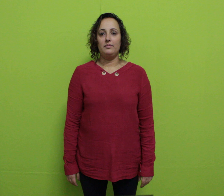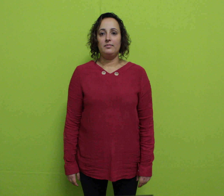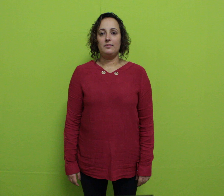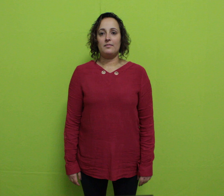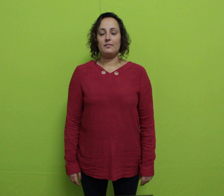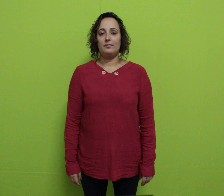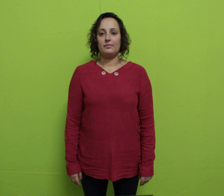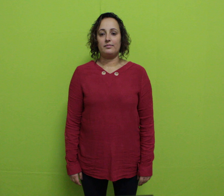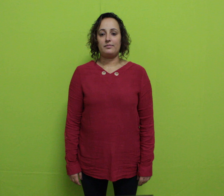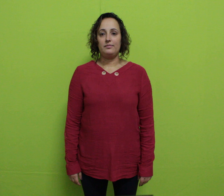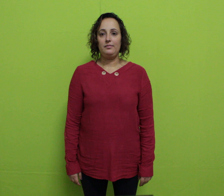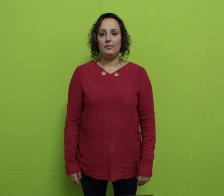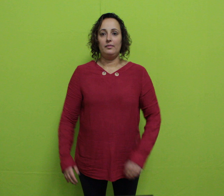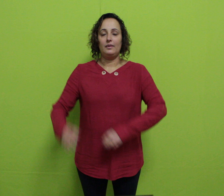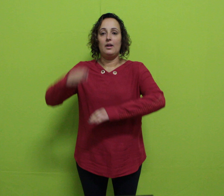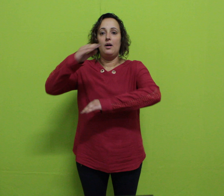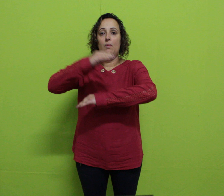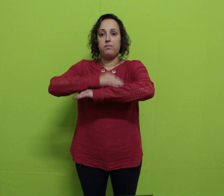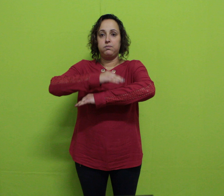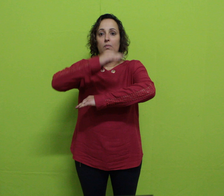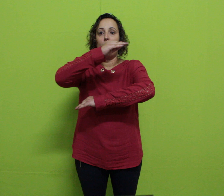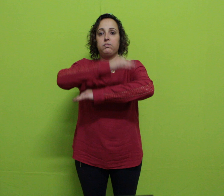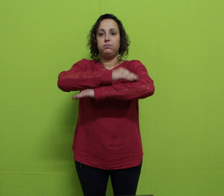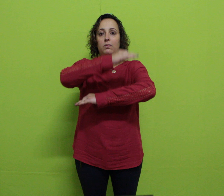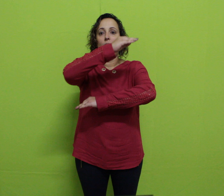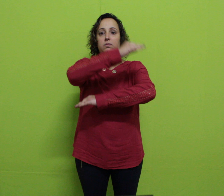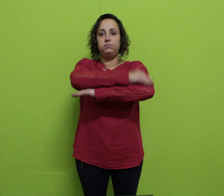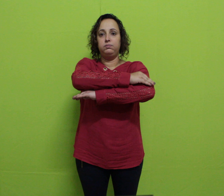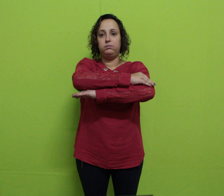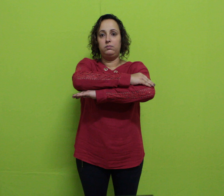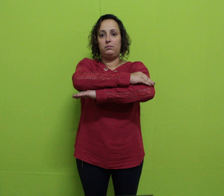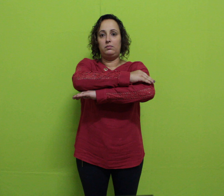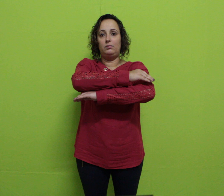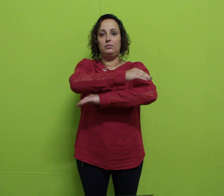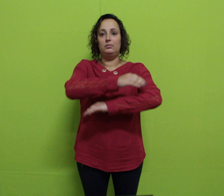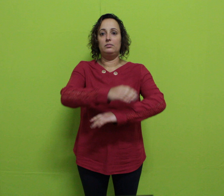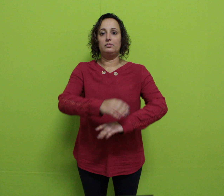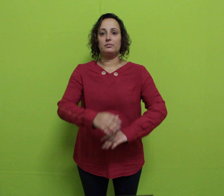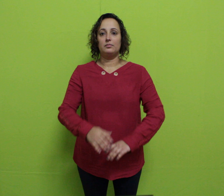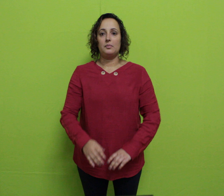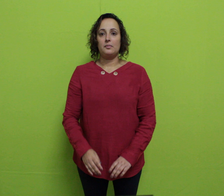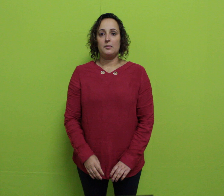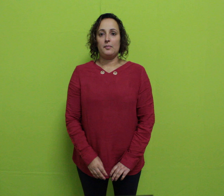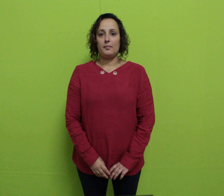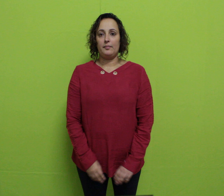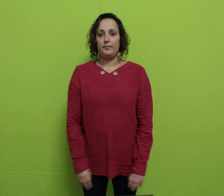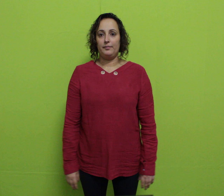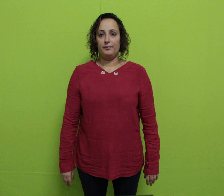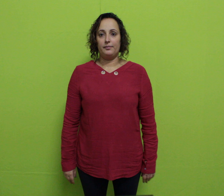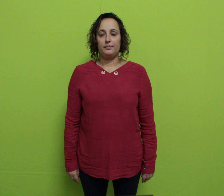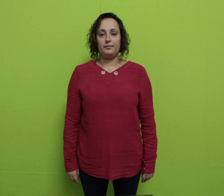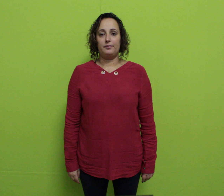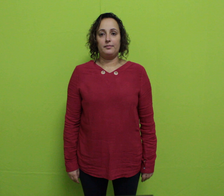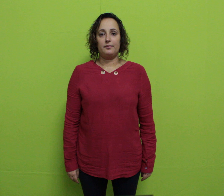sapo